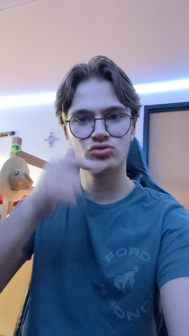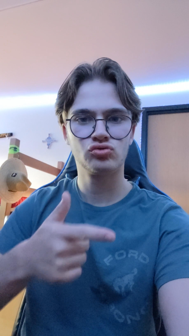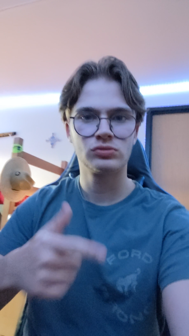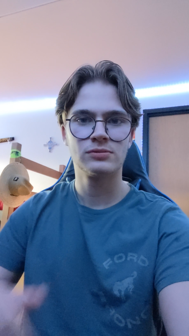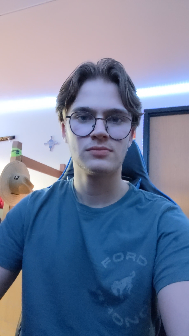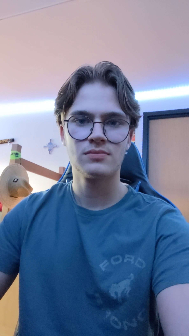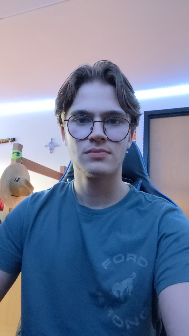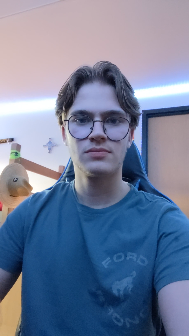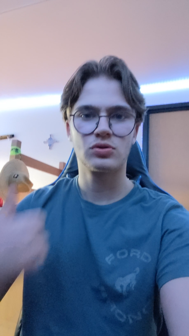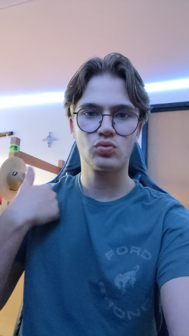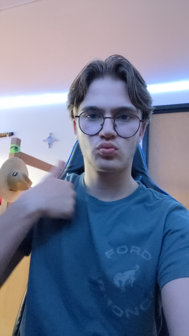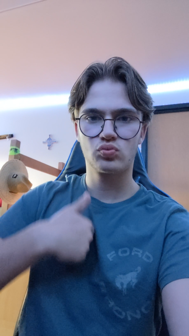coats